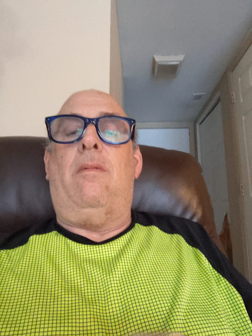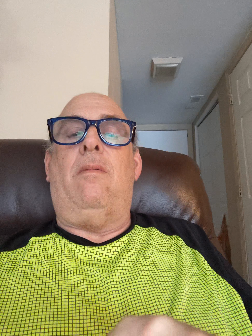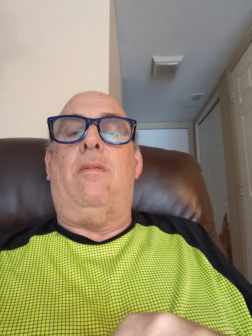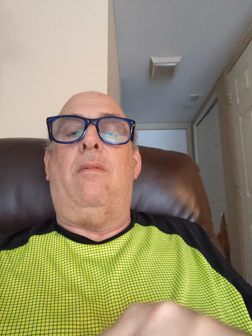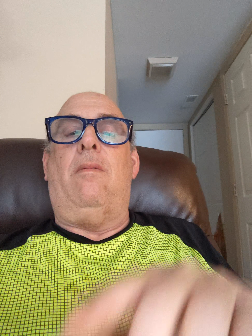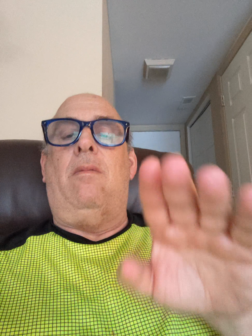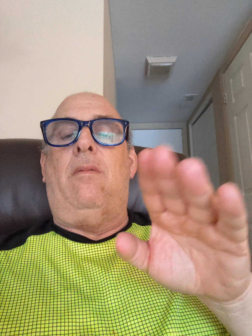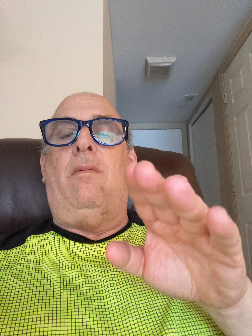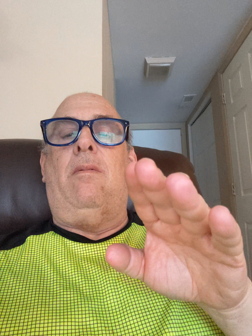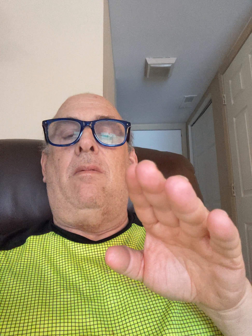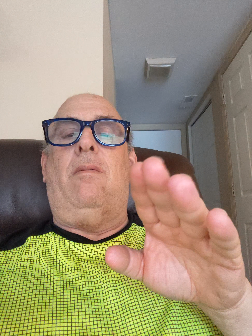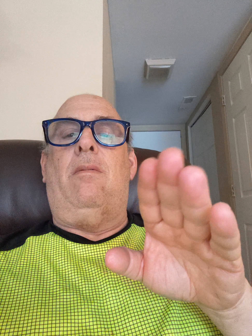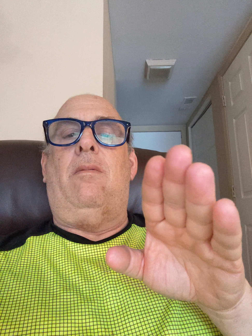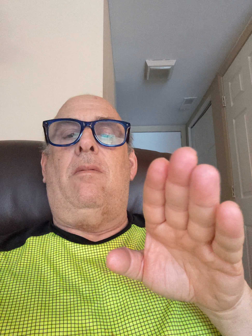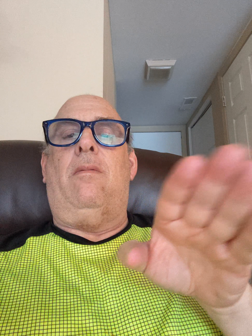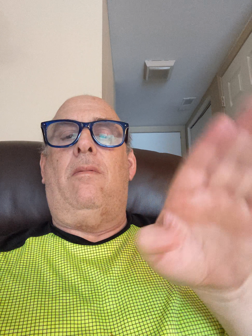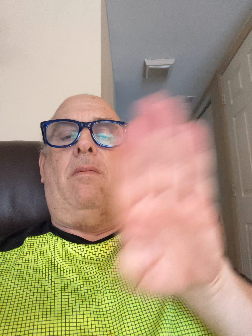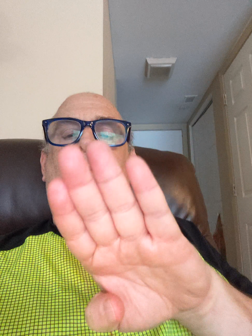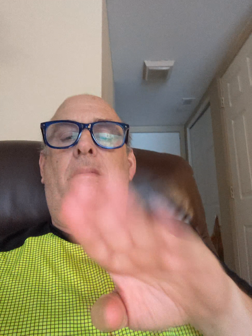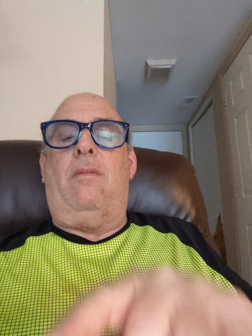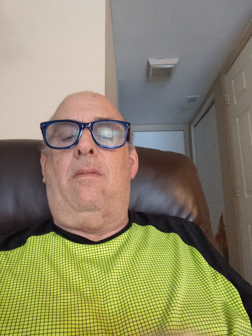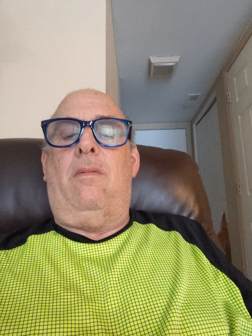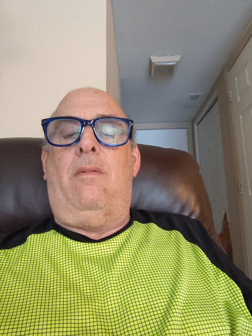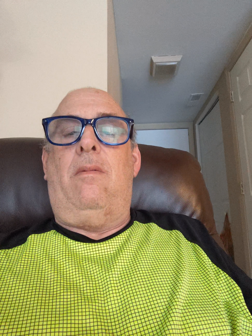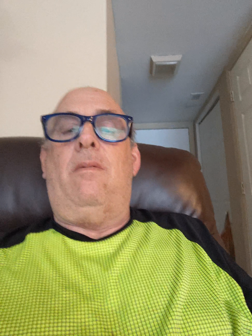close